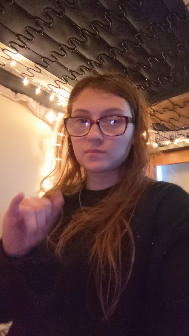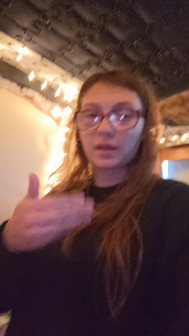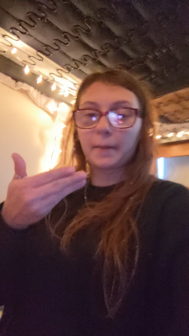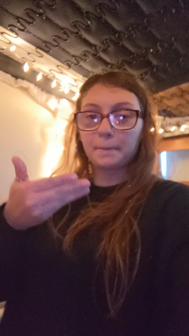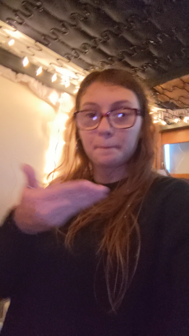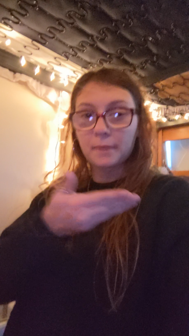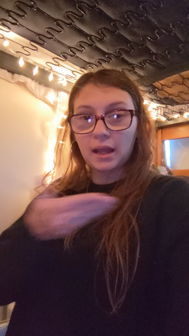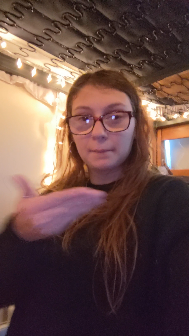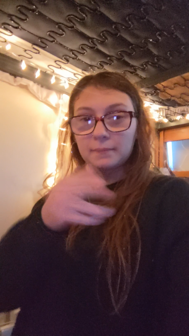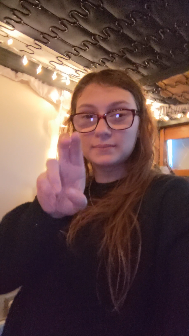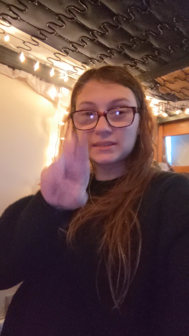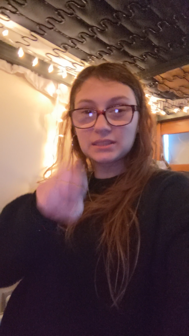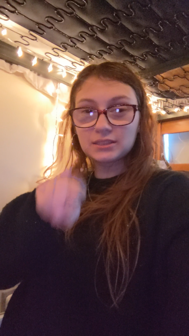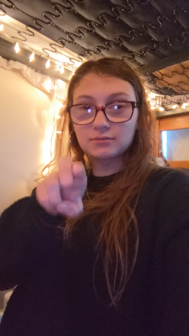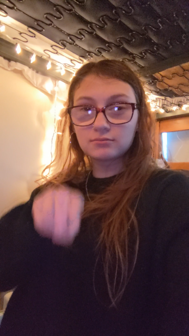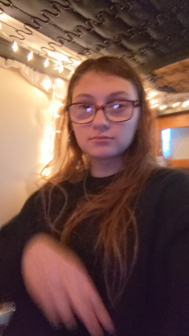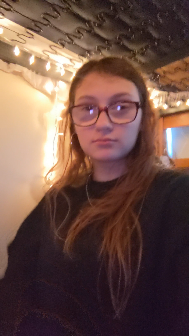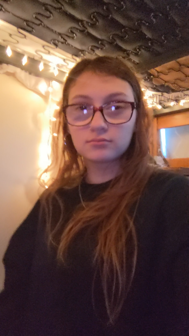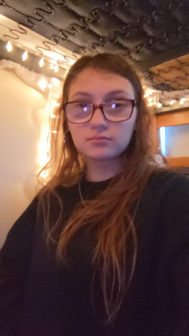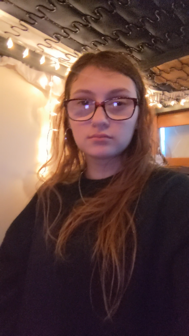babysitter